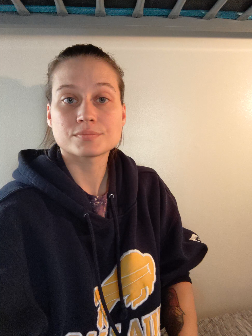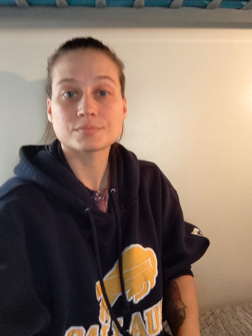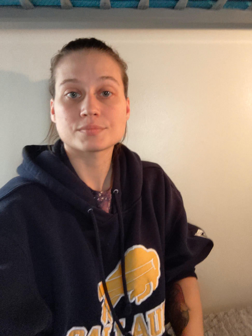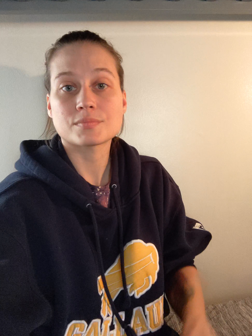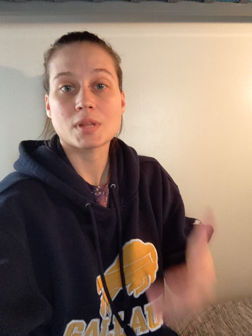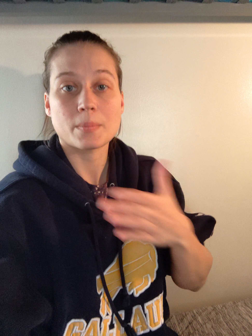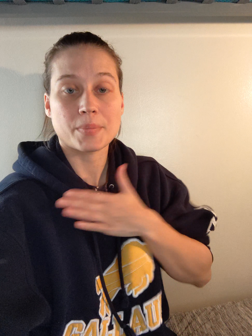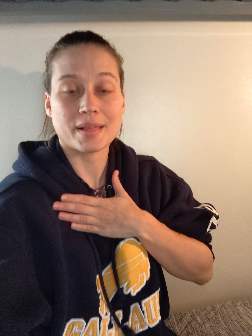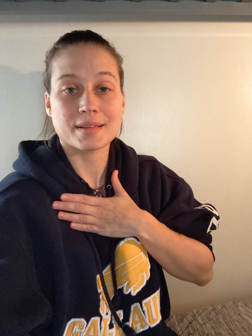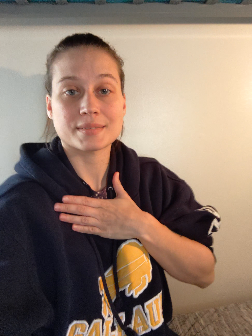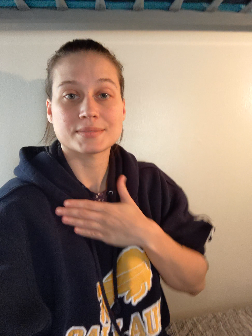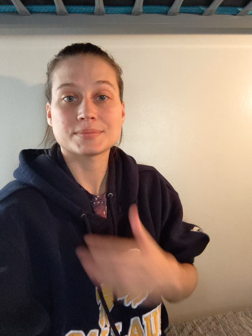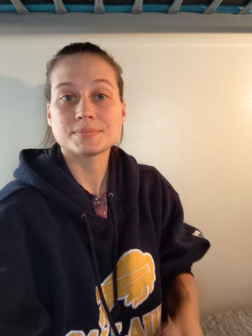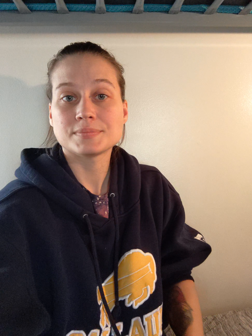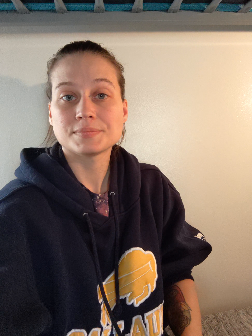my